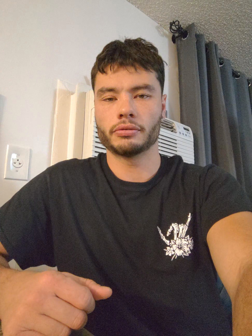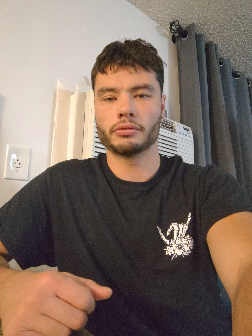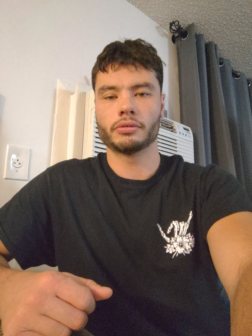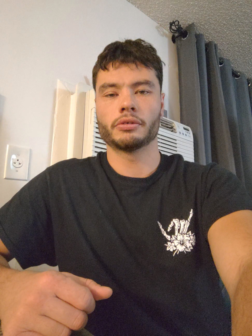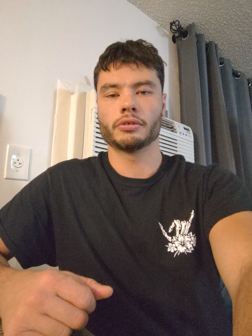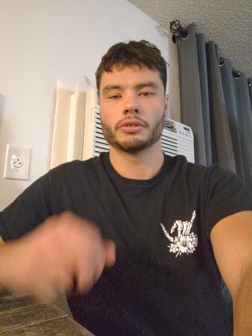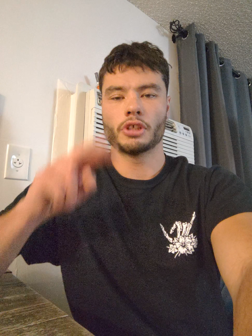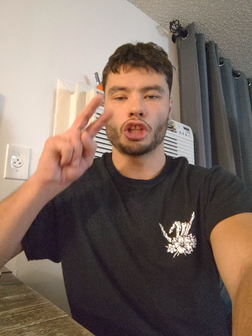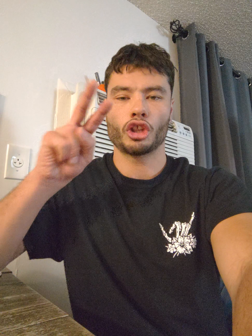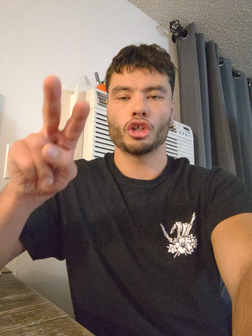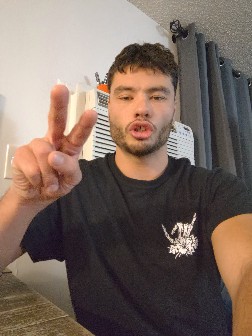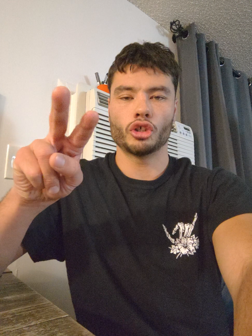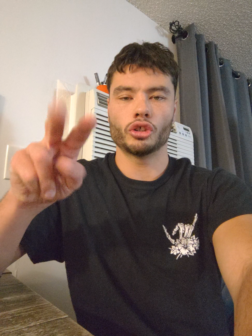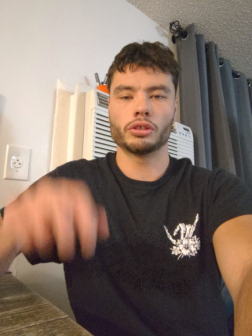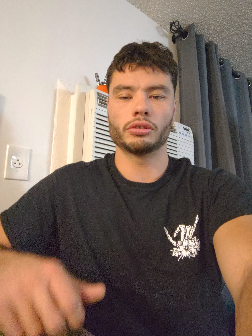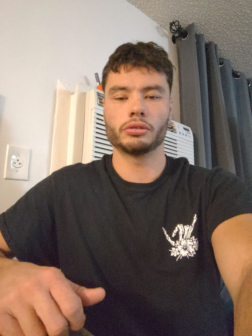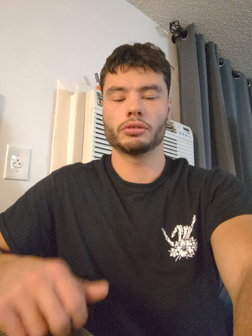look